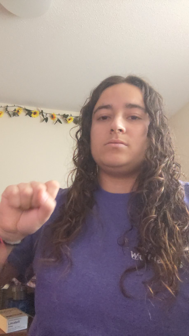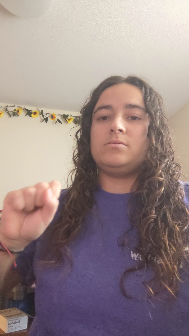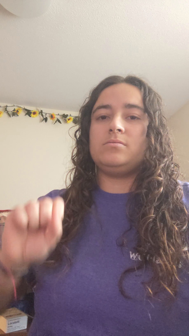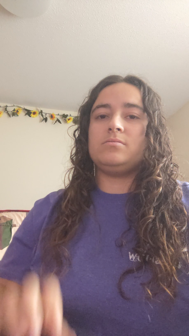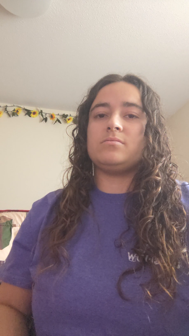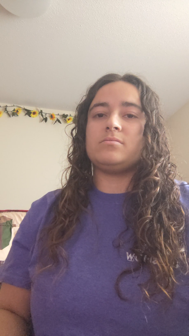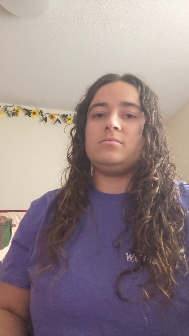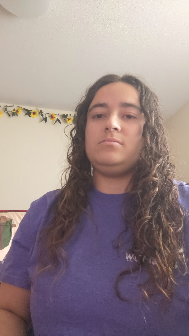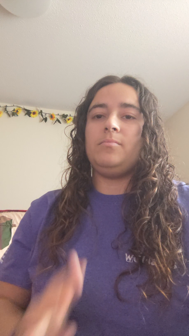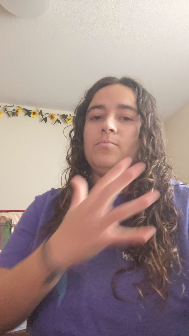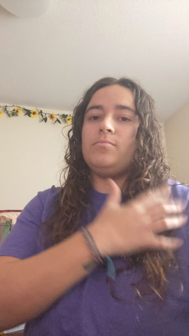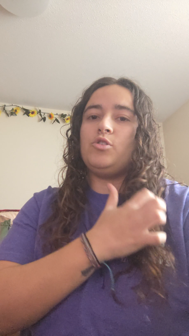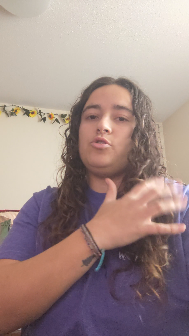bear